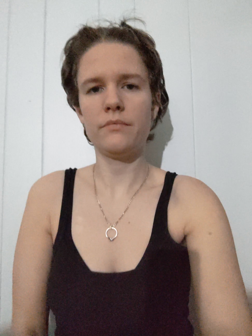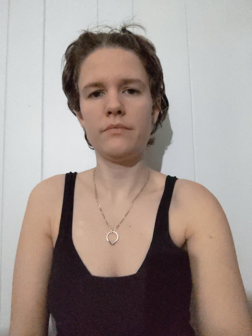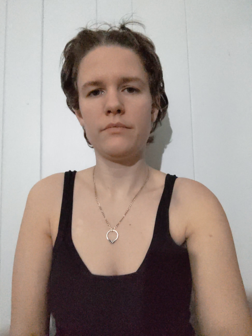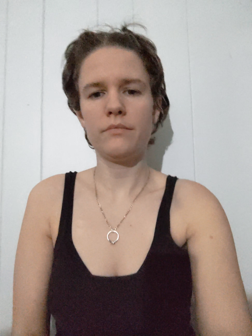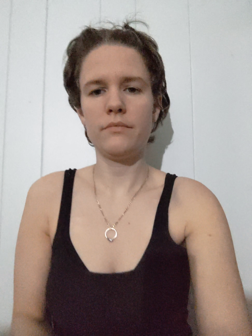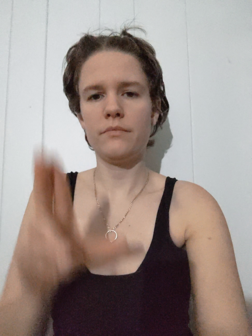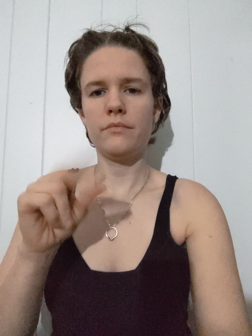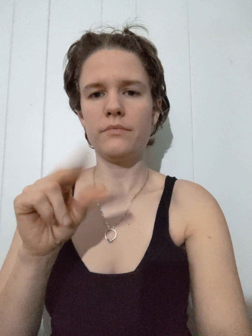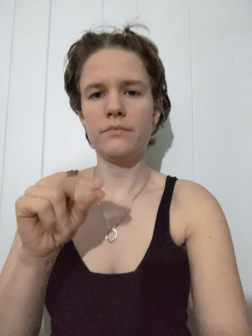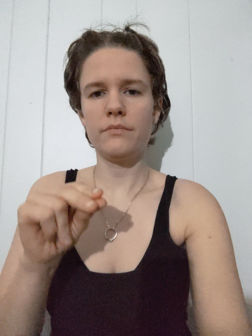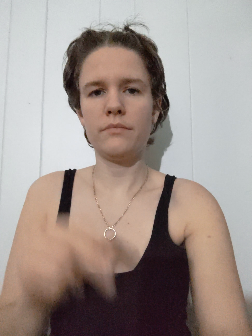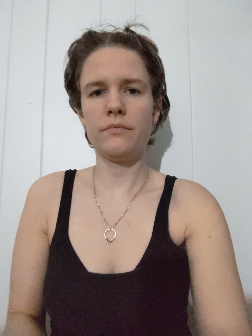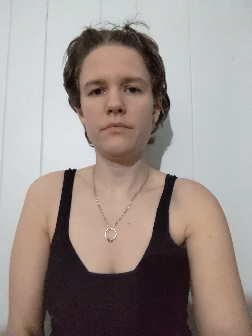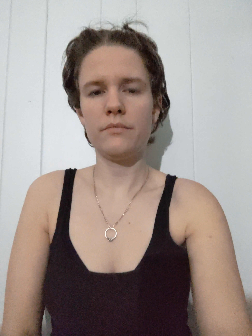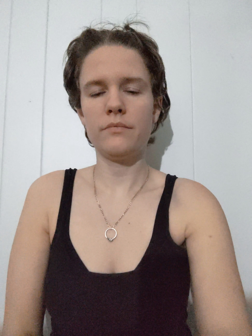no